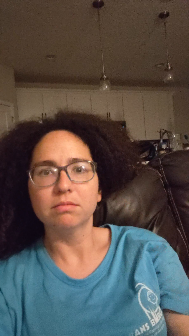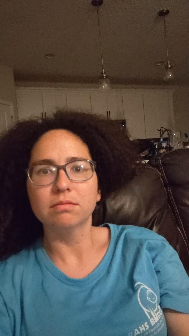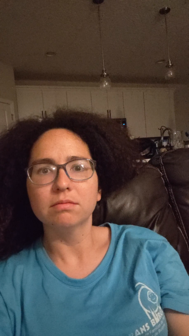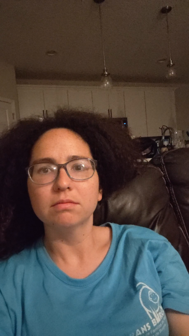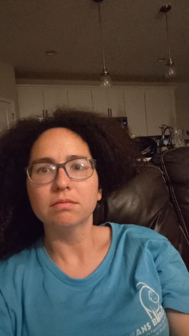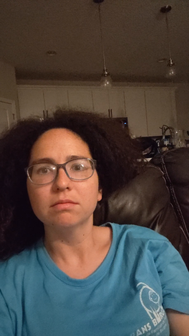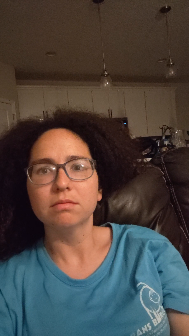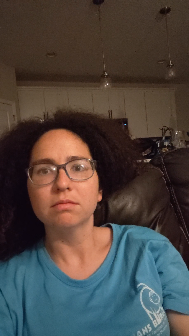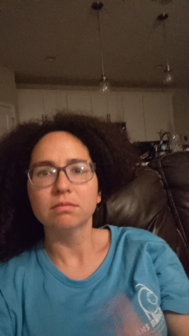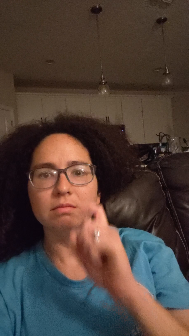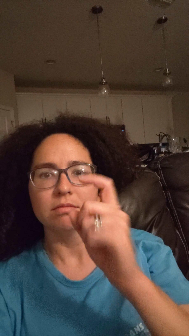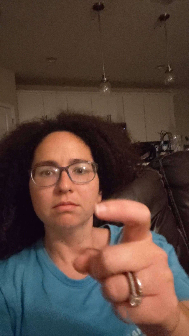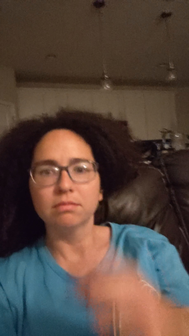present